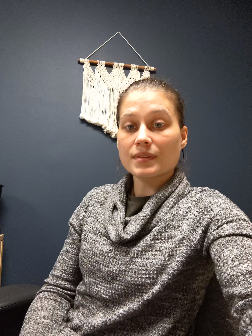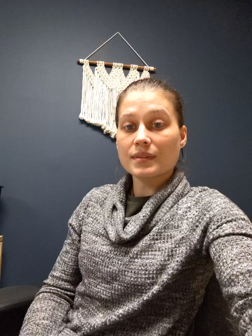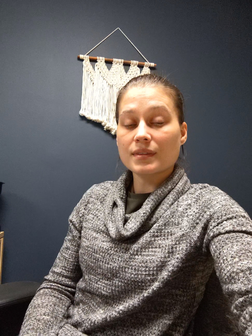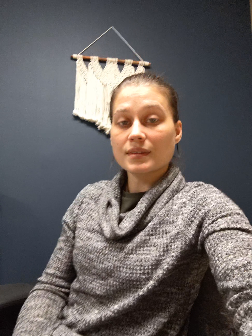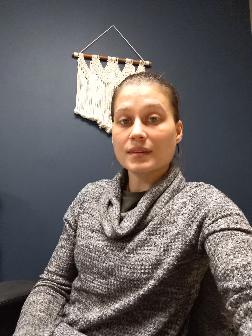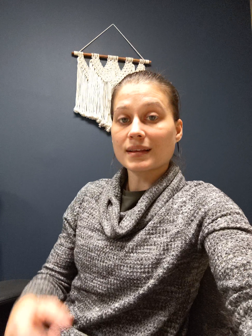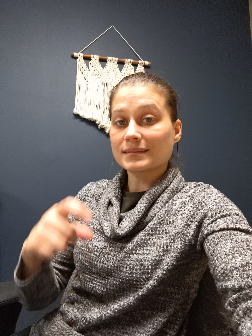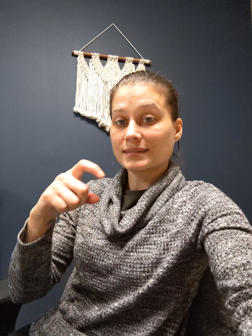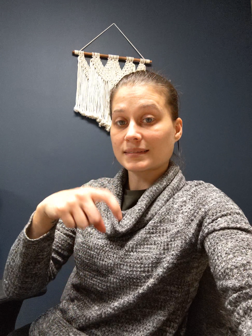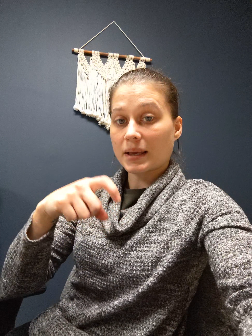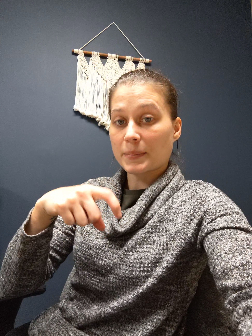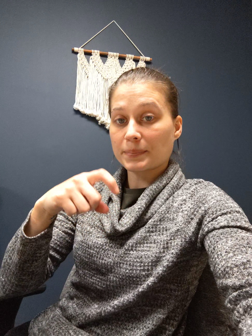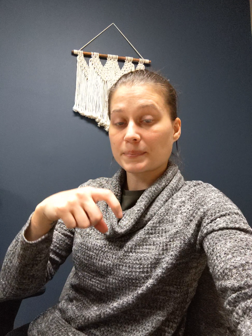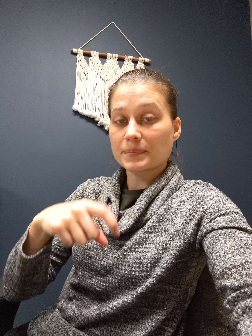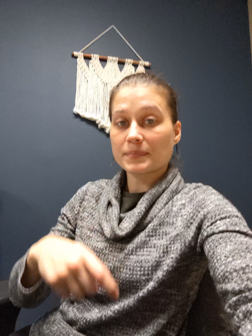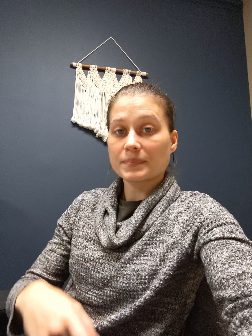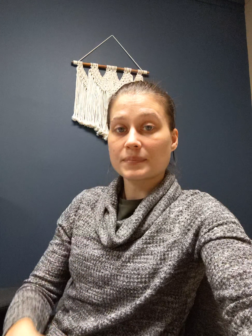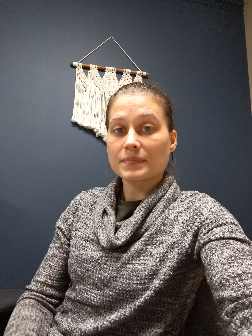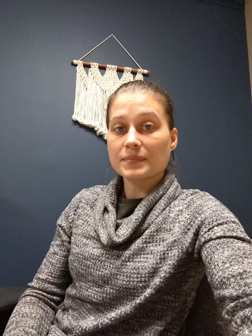time